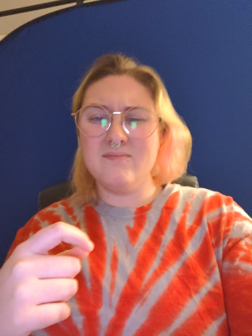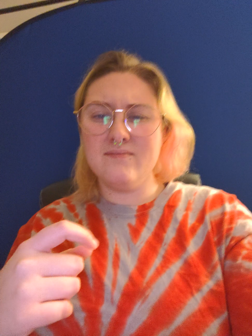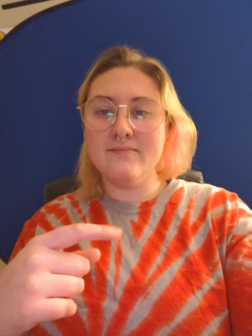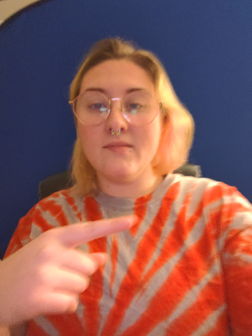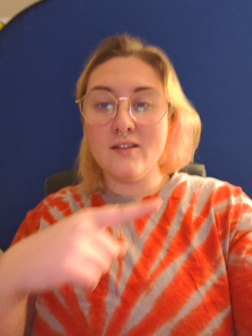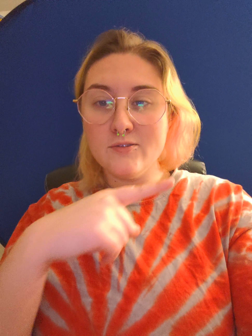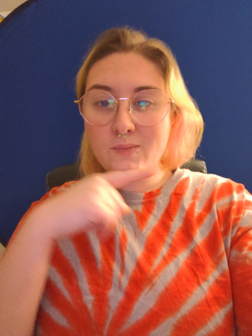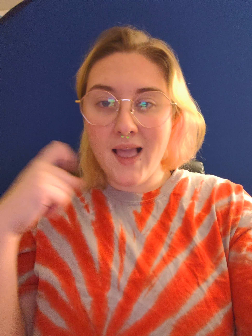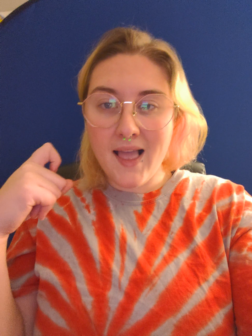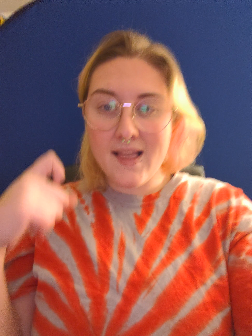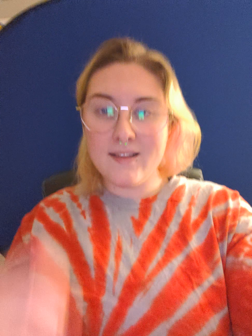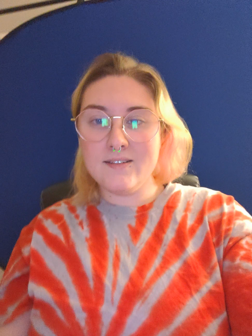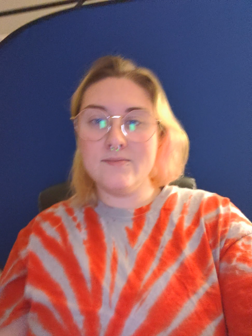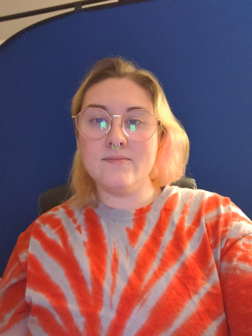dry